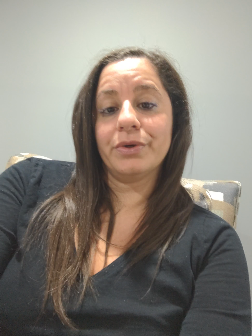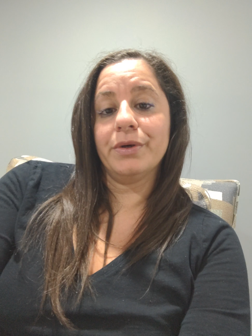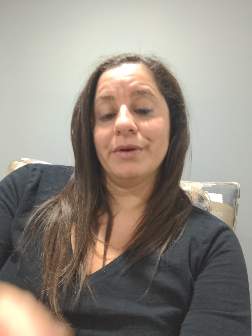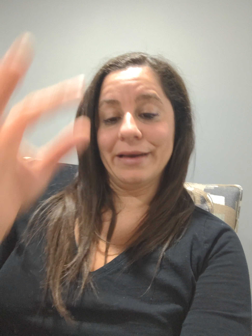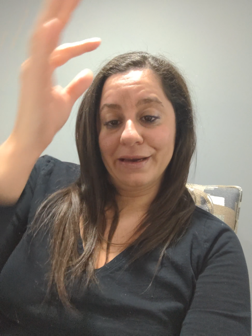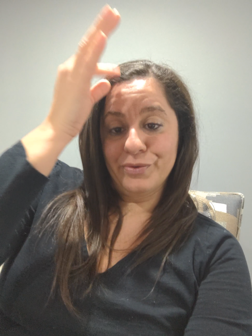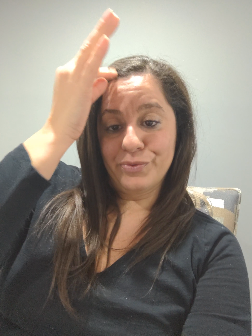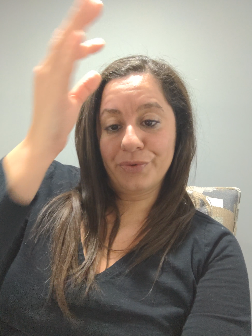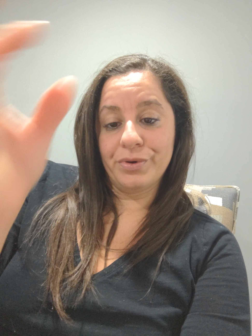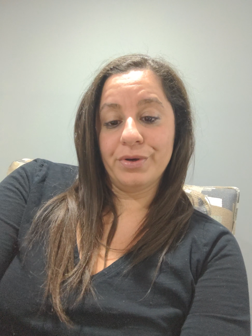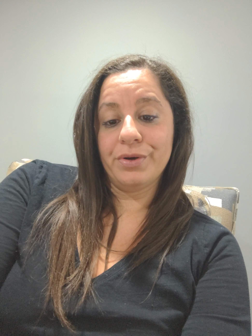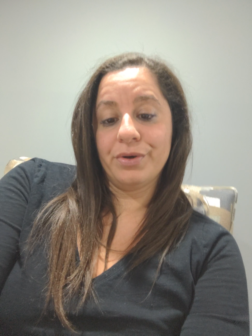hair